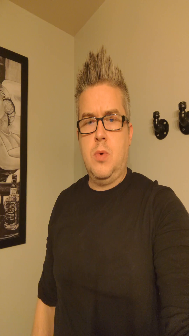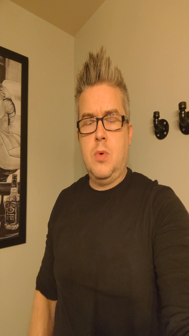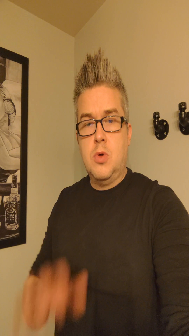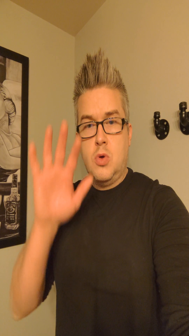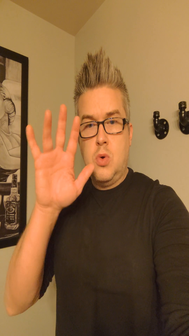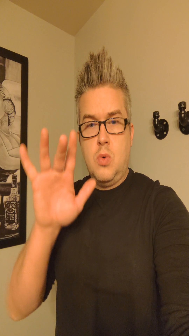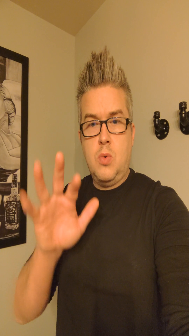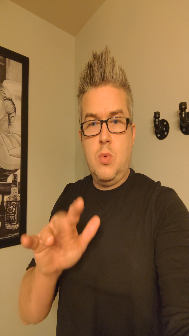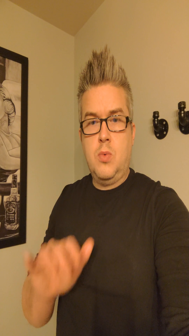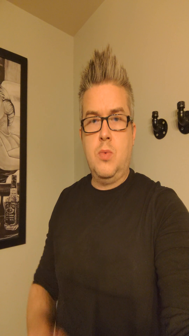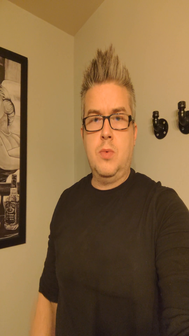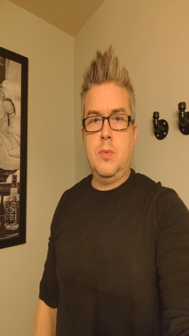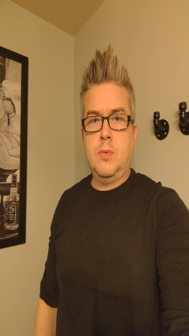snow